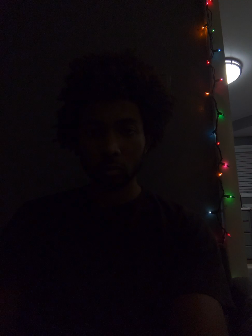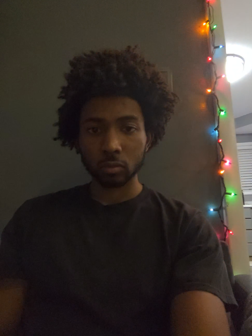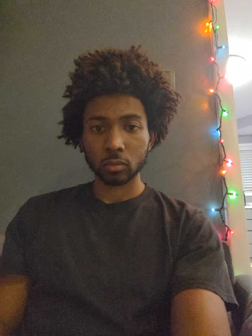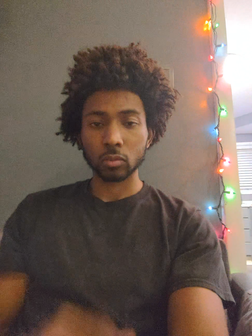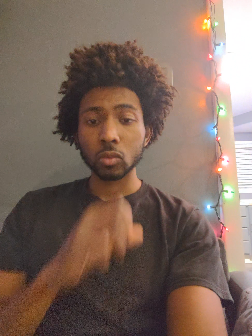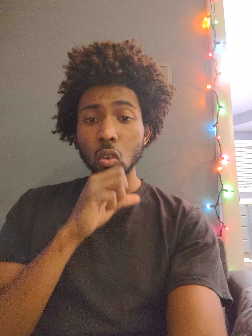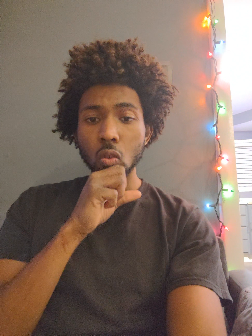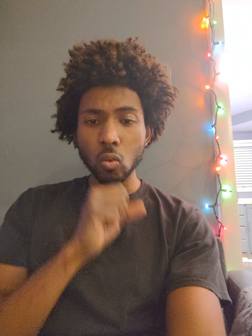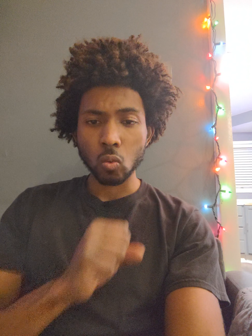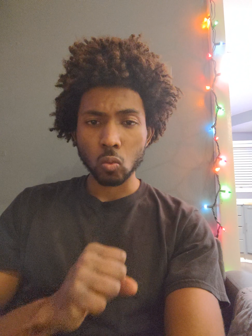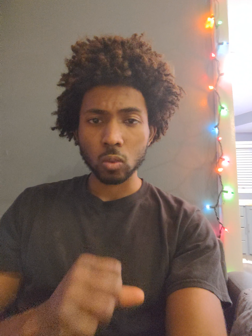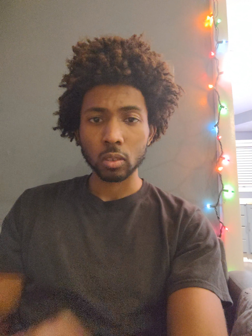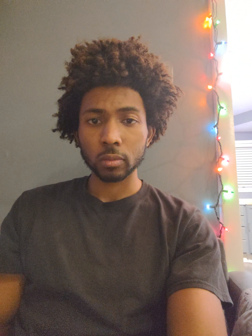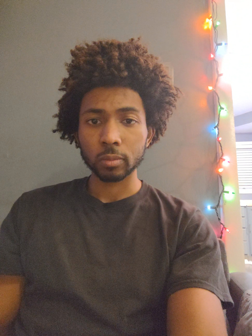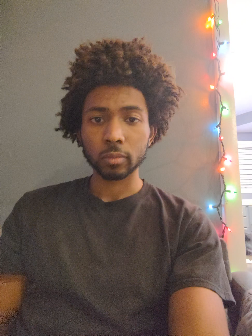old